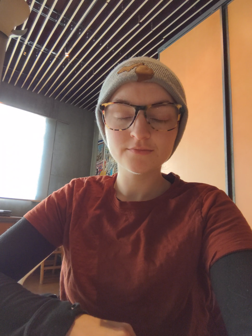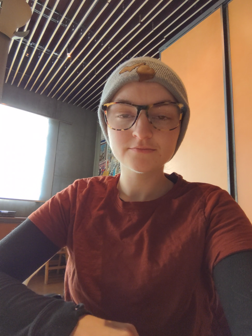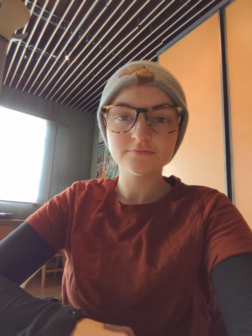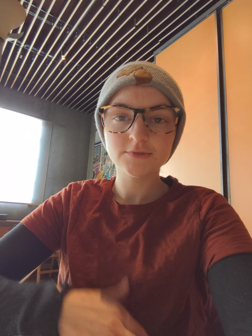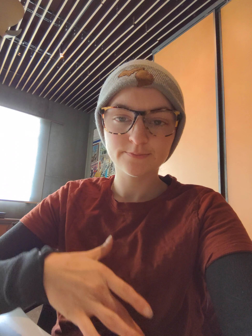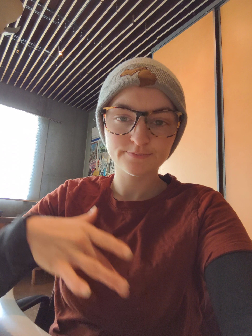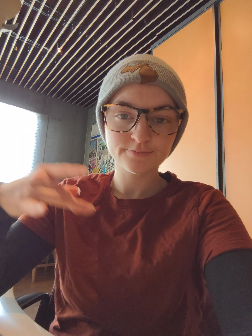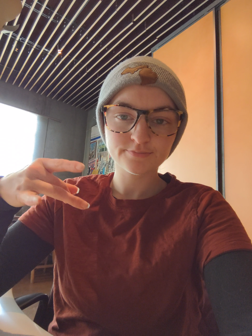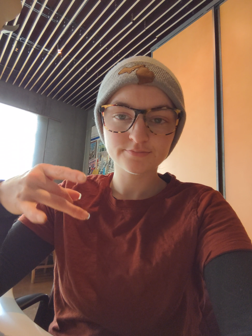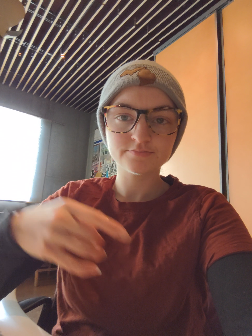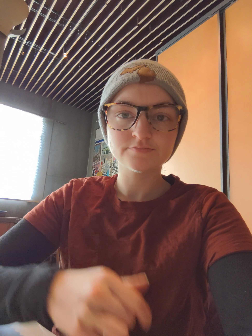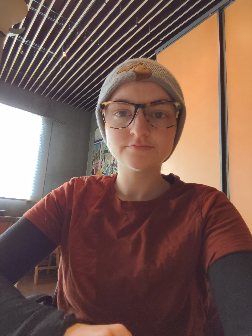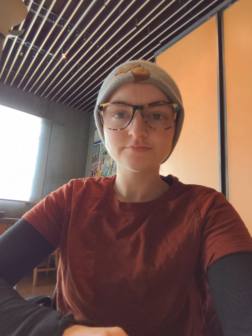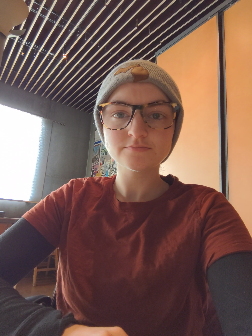underwear